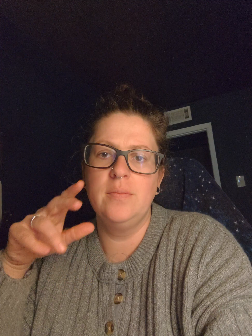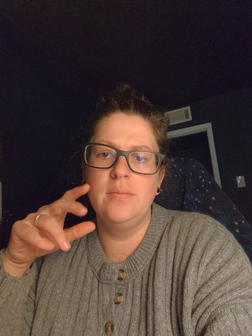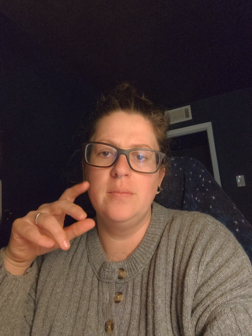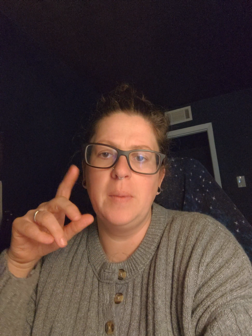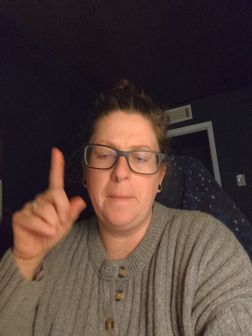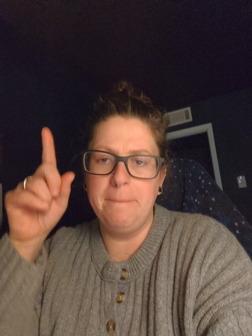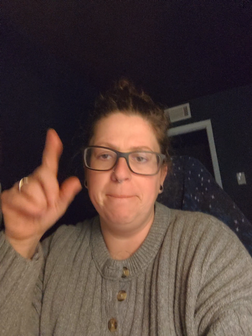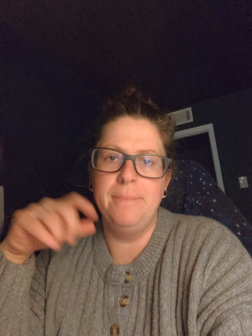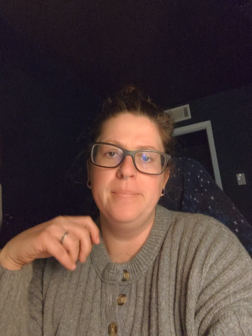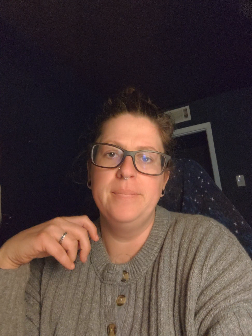up